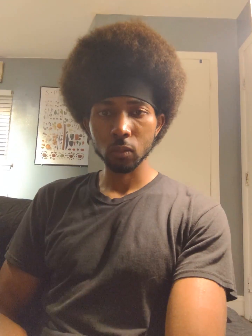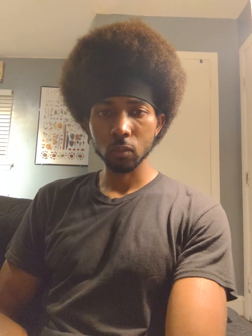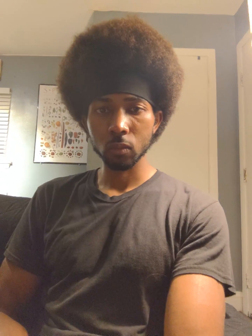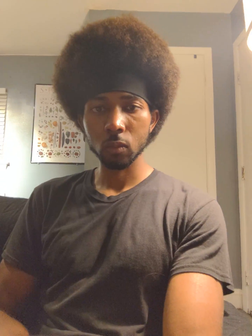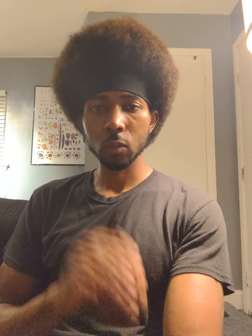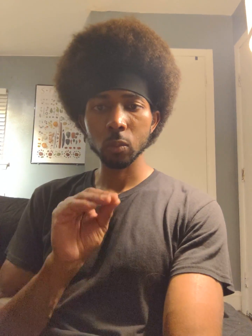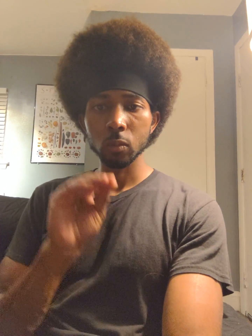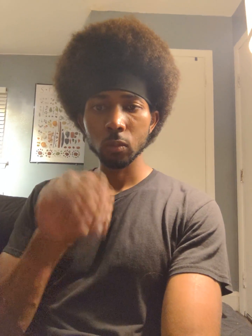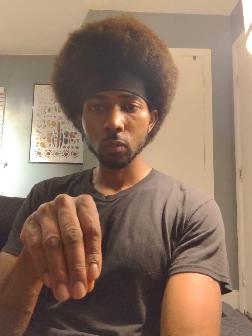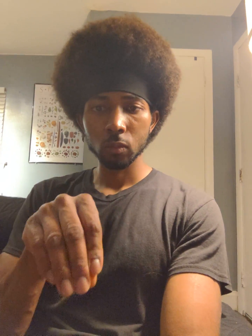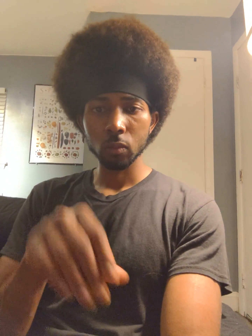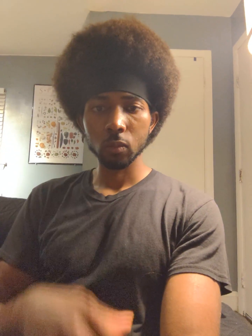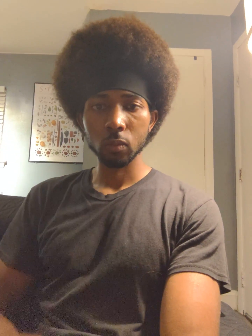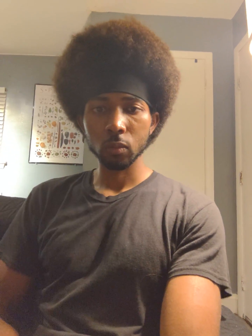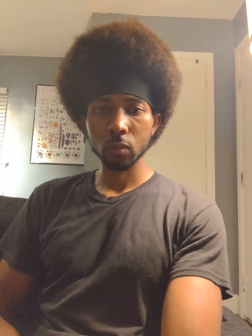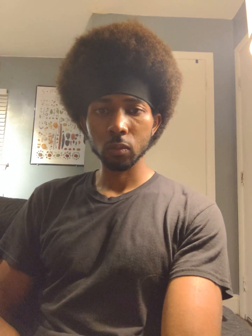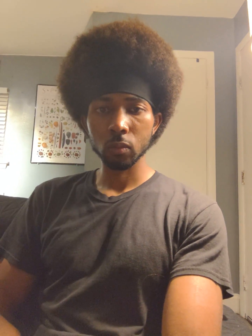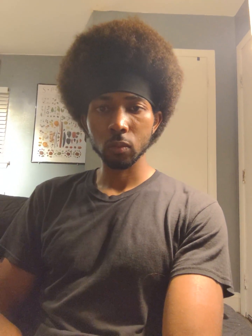put